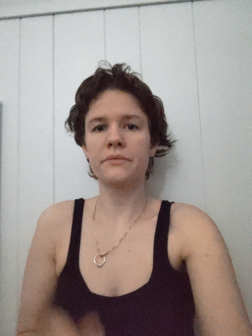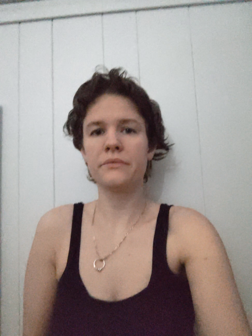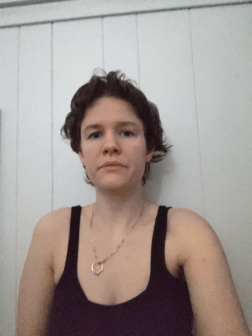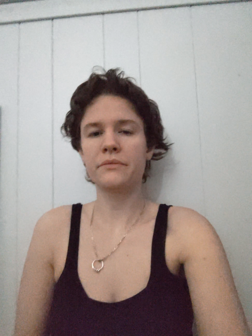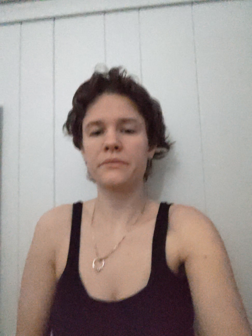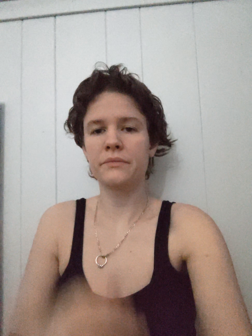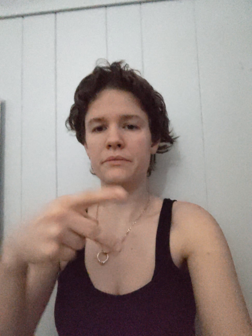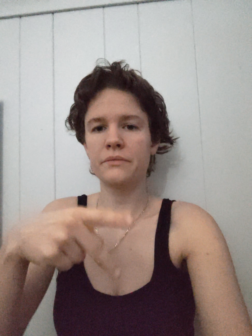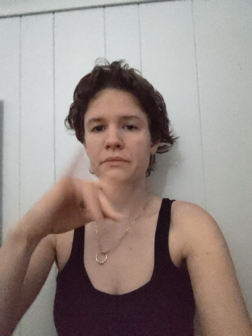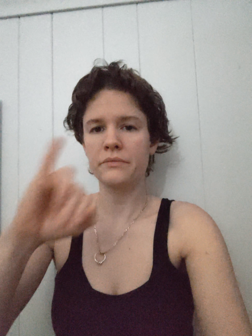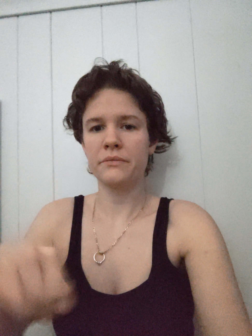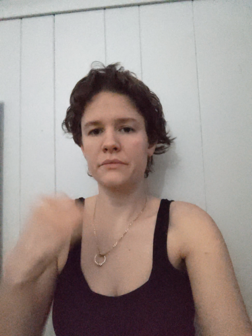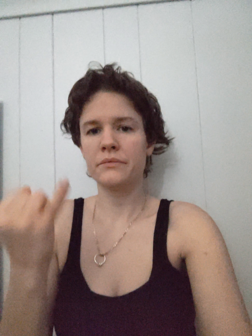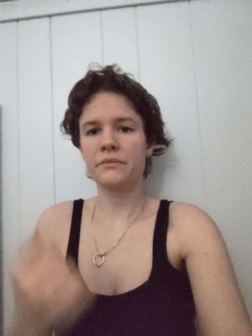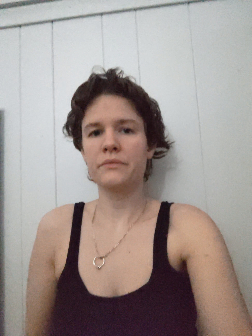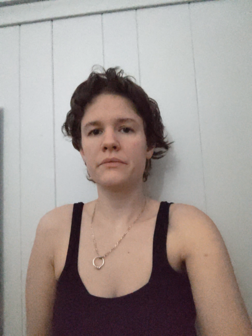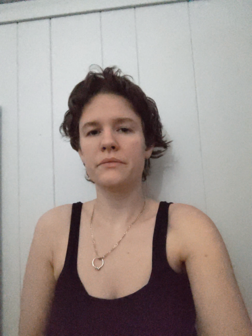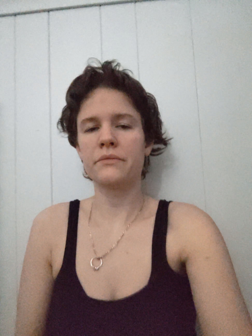pajamas